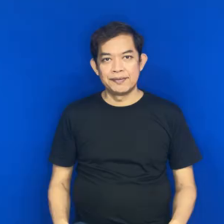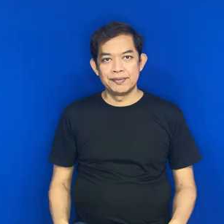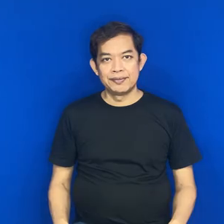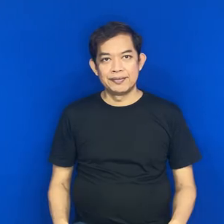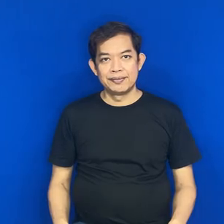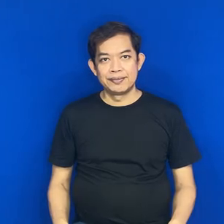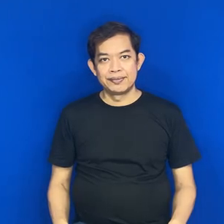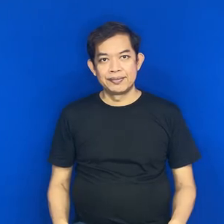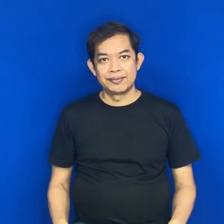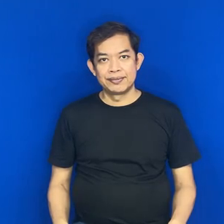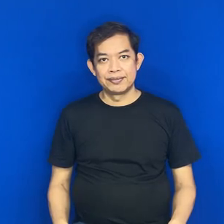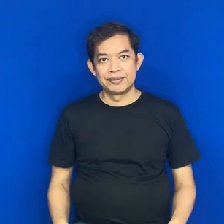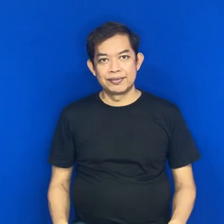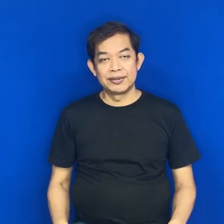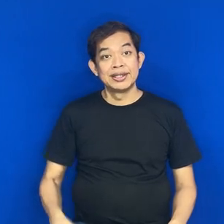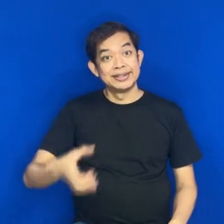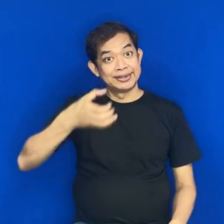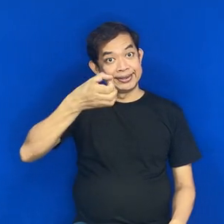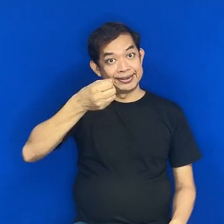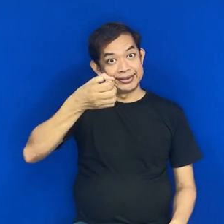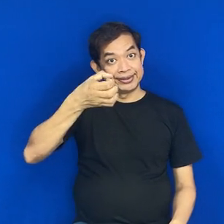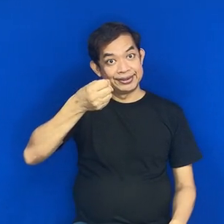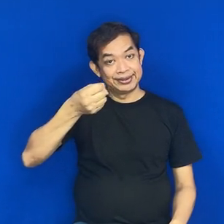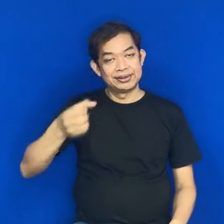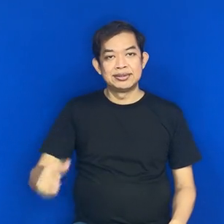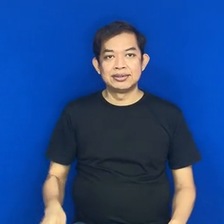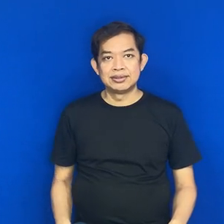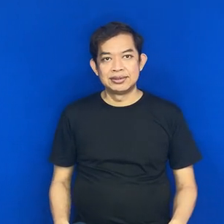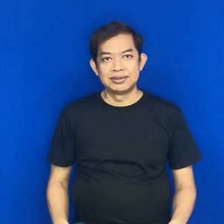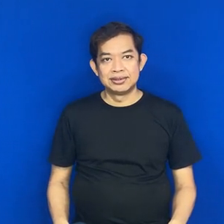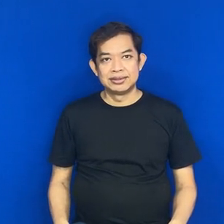milk